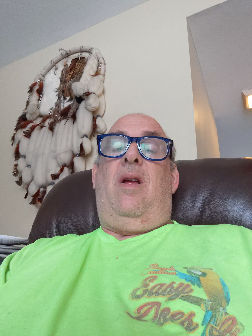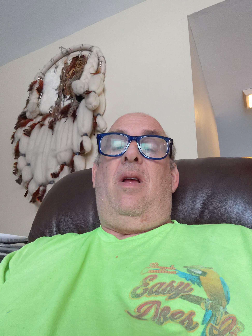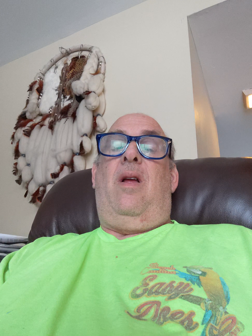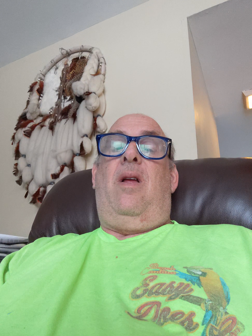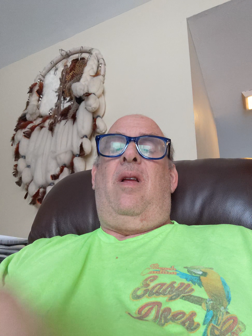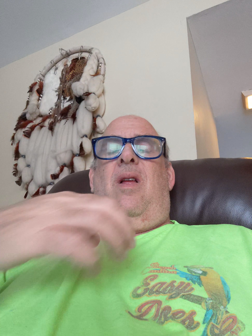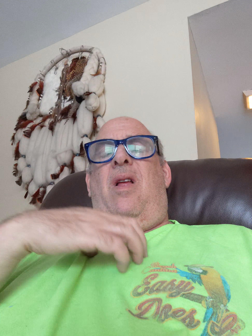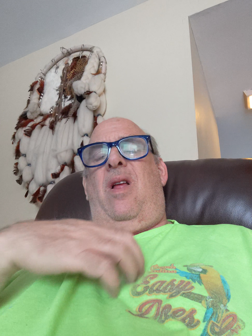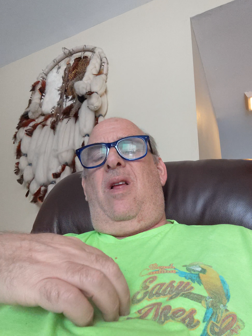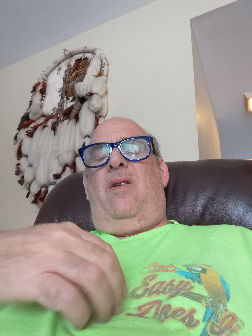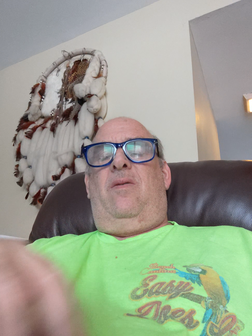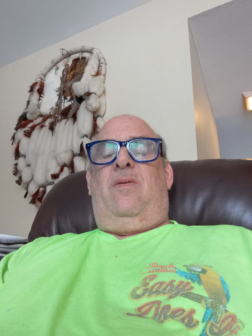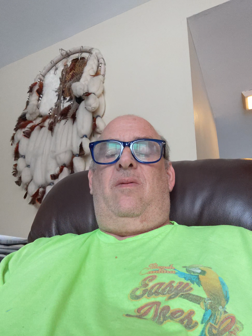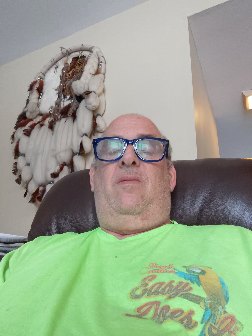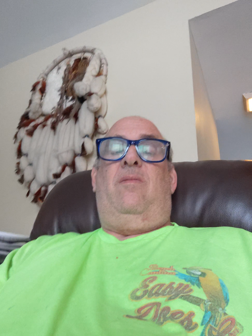hungry